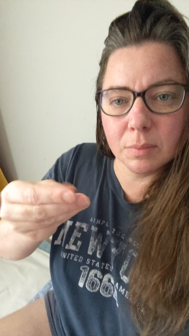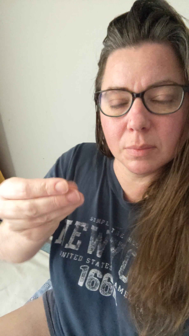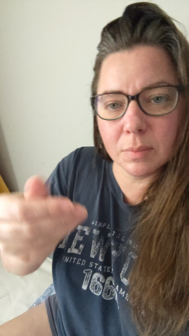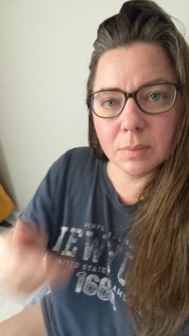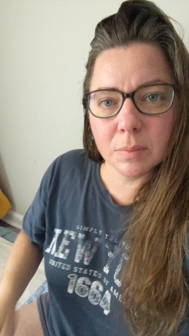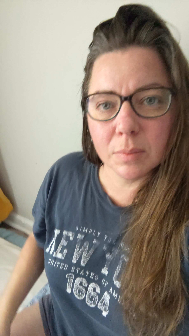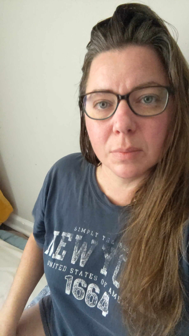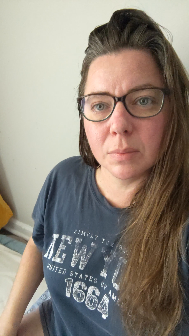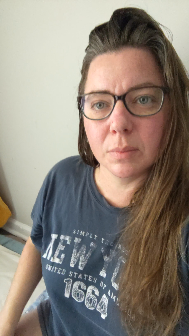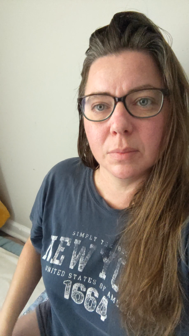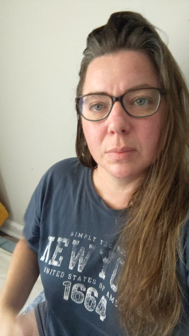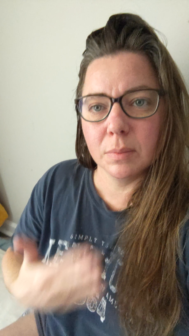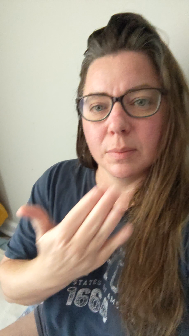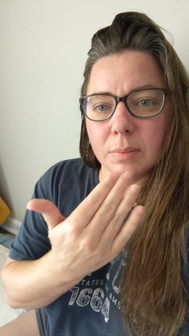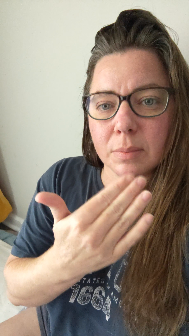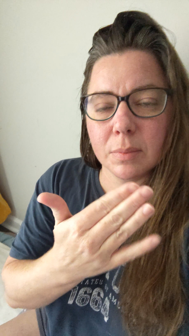butterfly